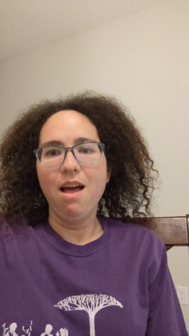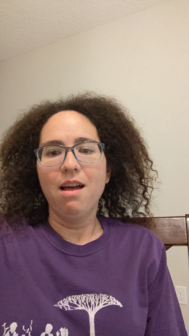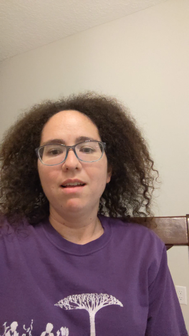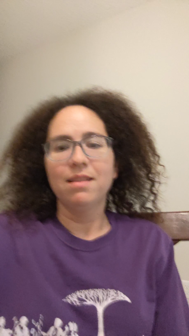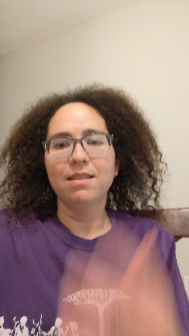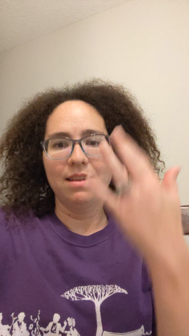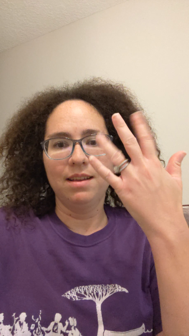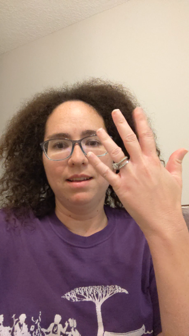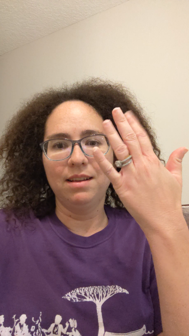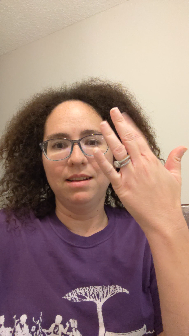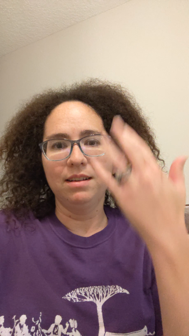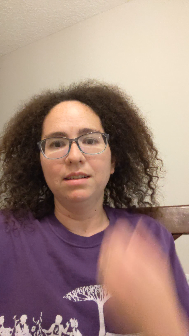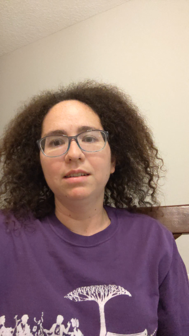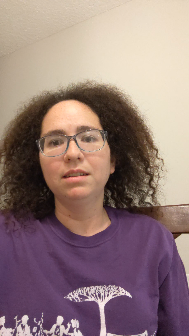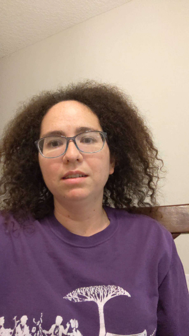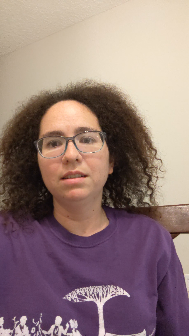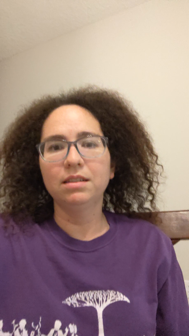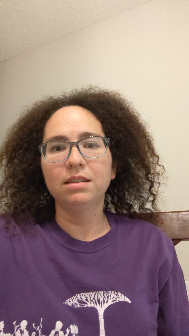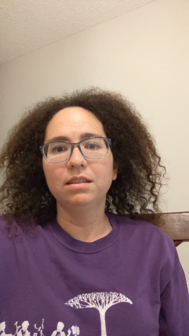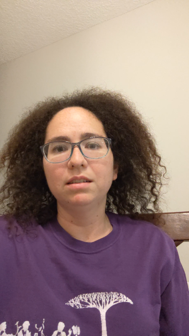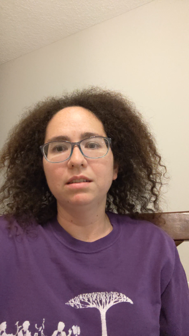hand